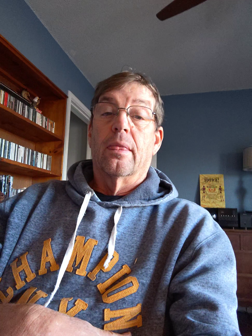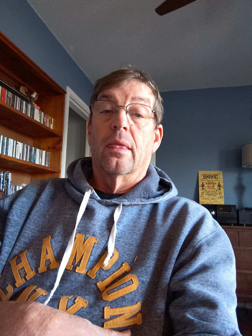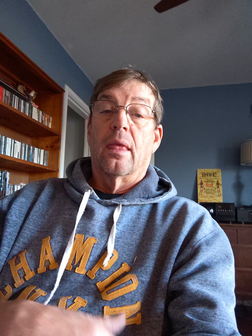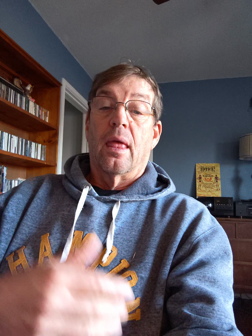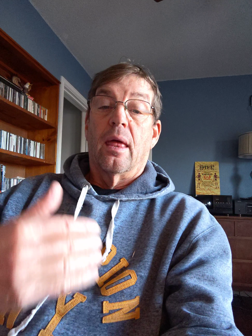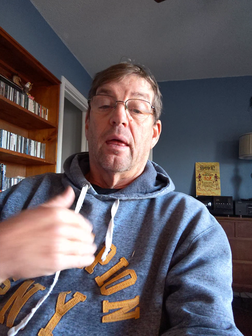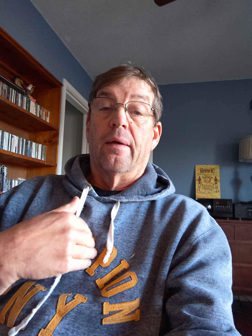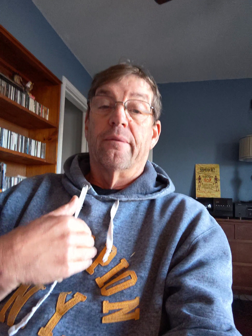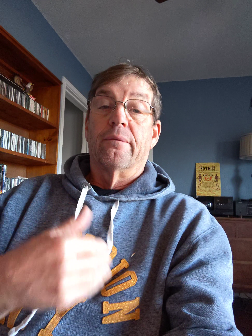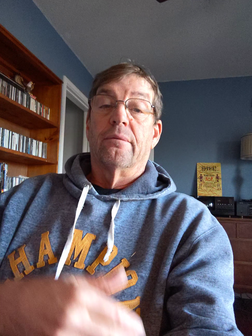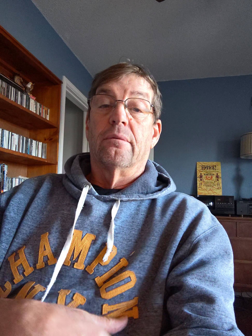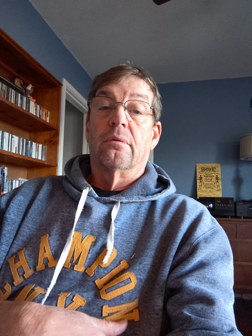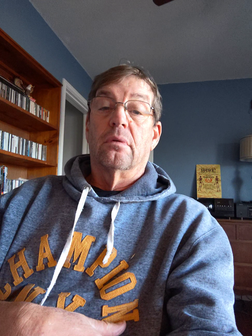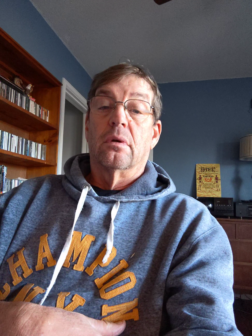have